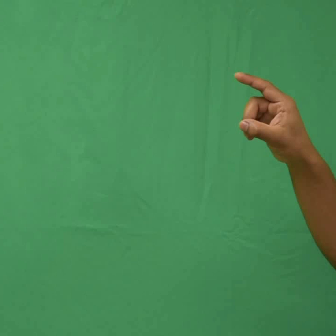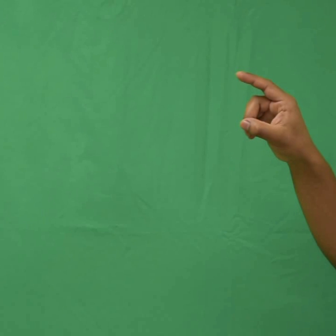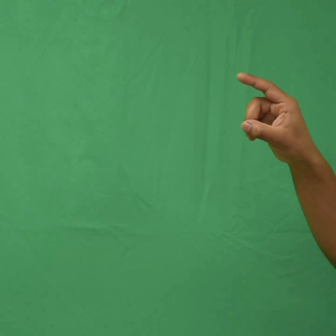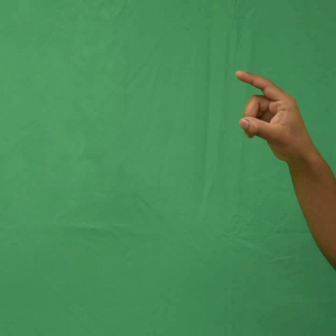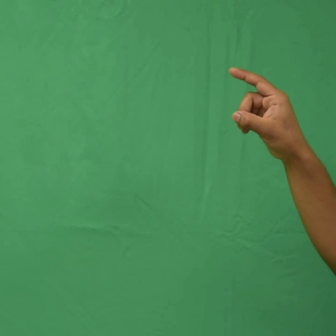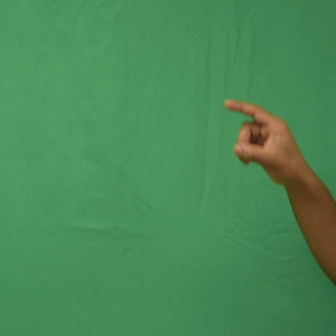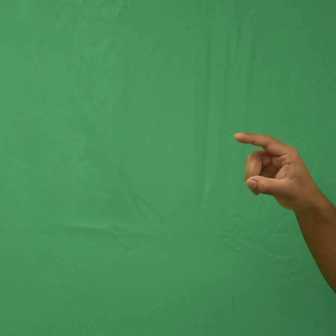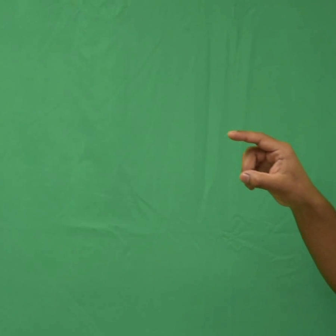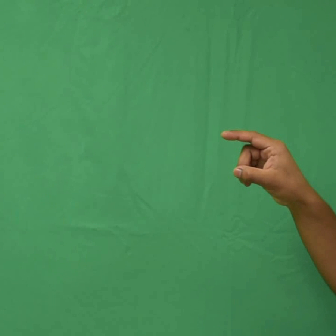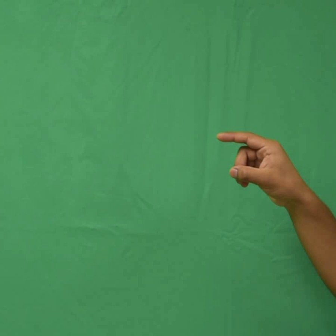Z